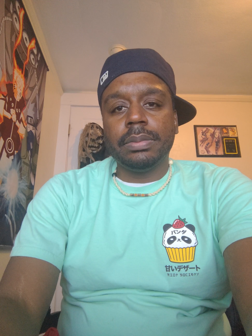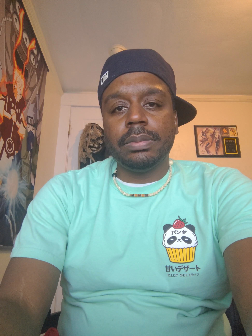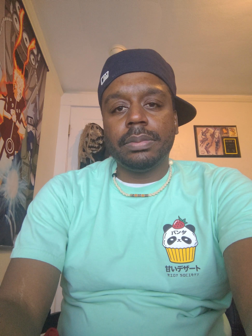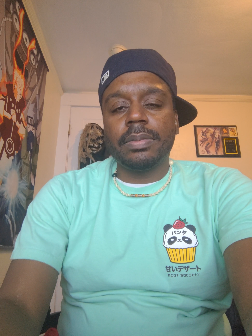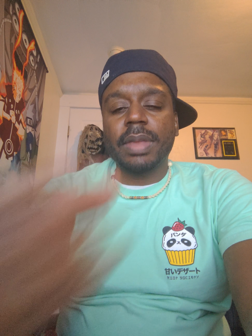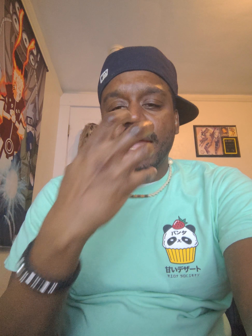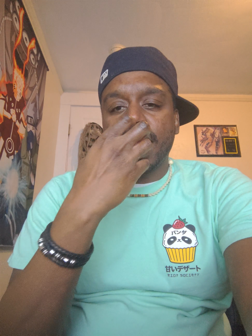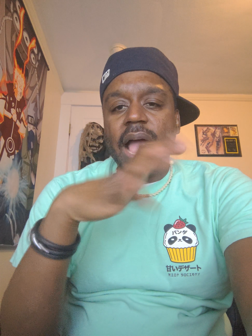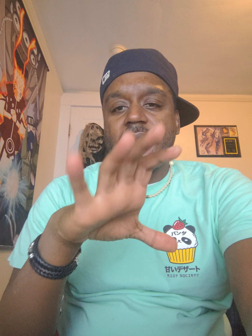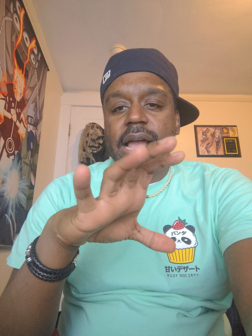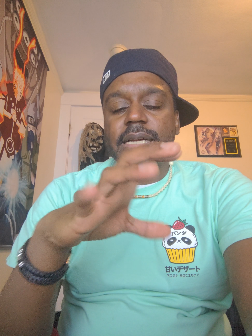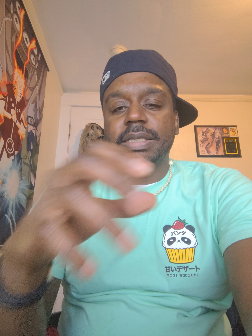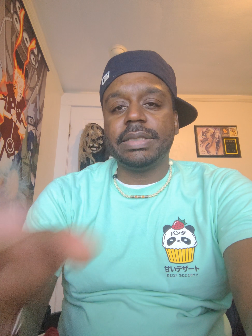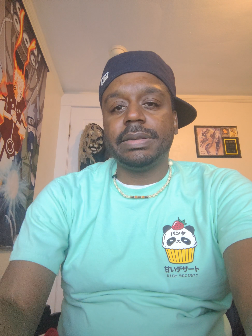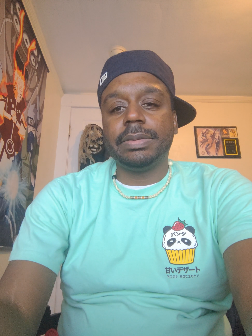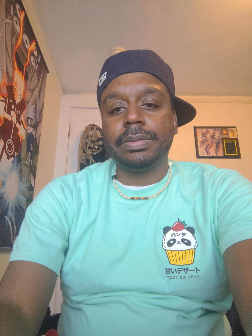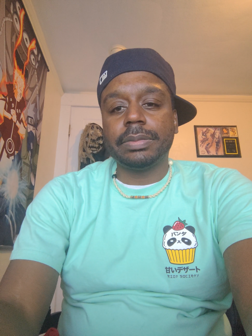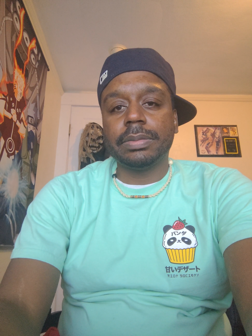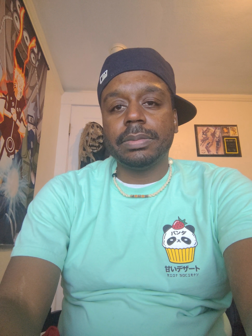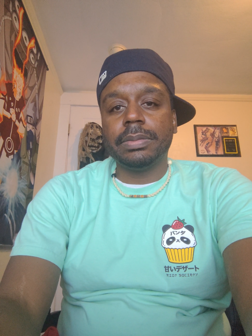hot